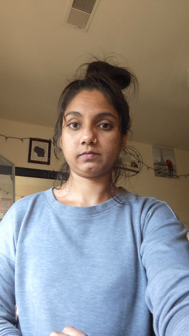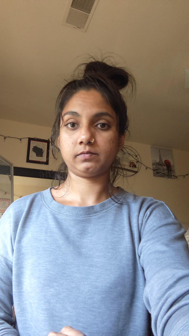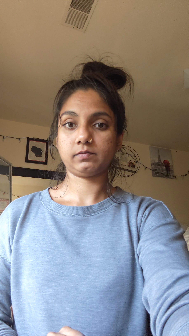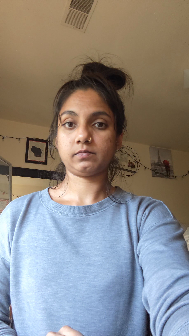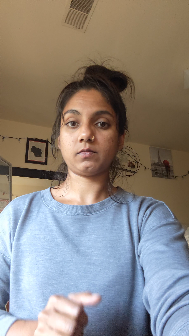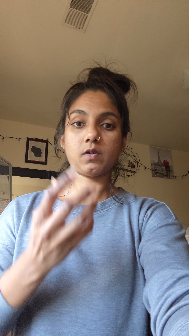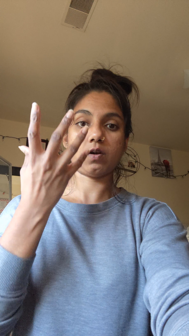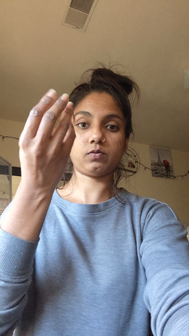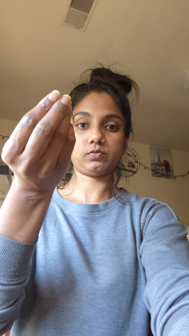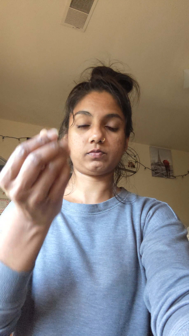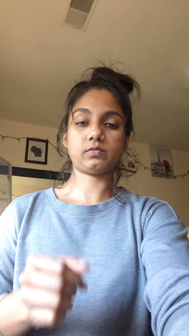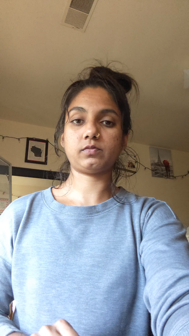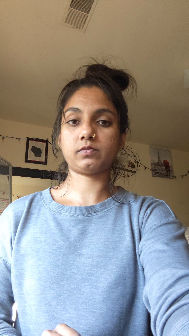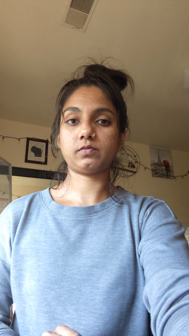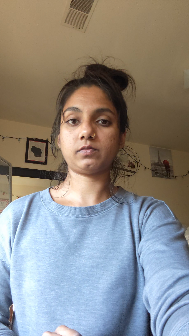going to